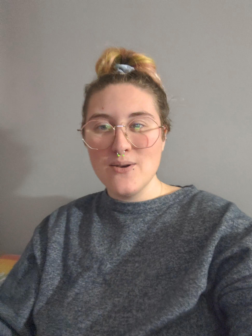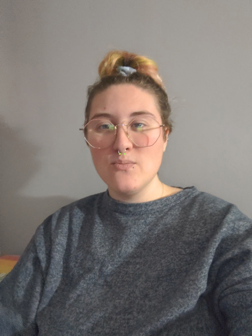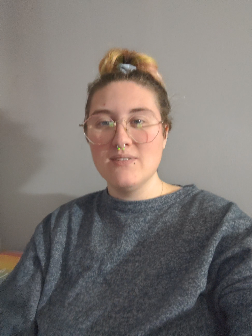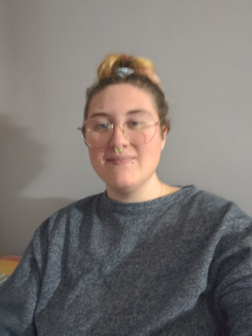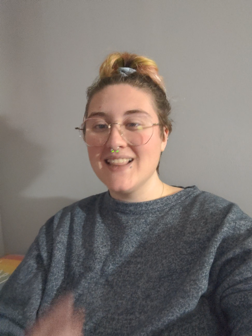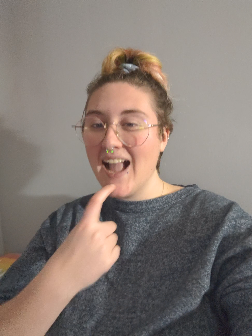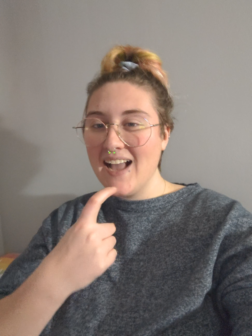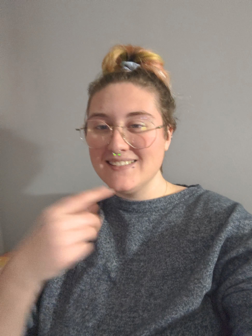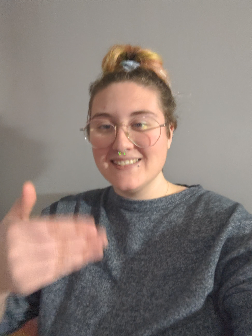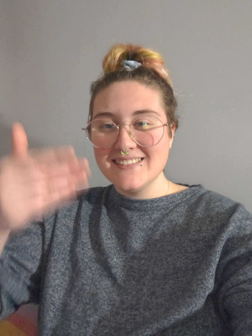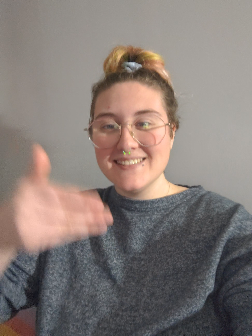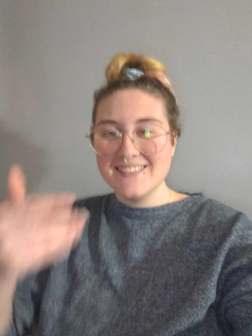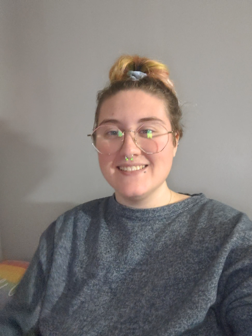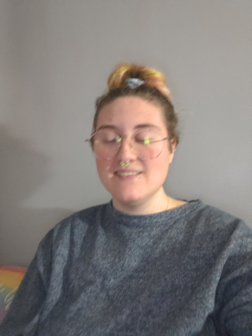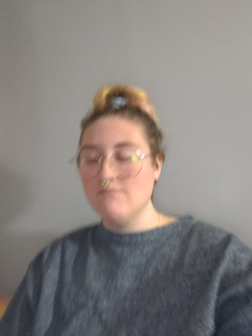window